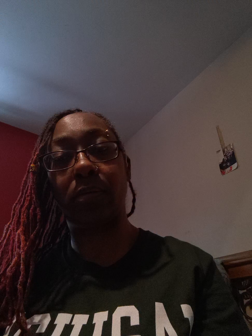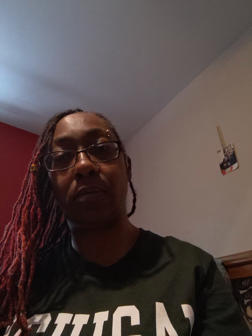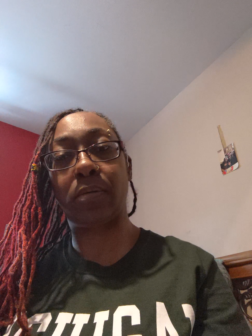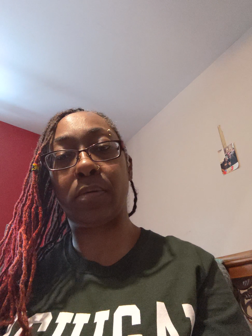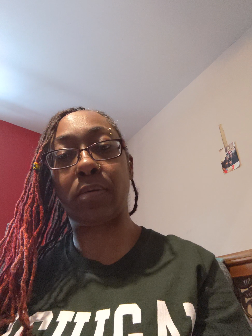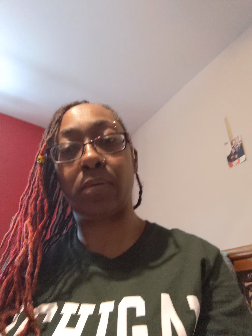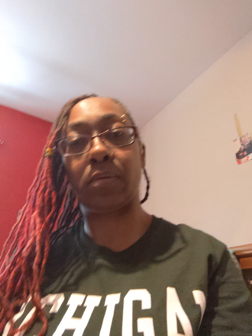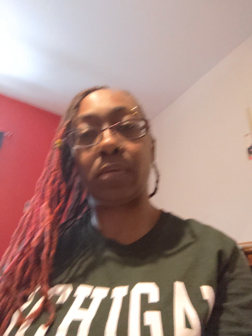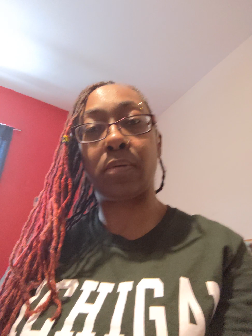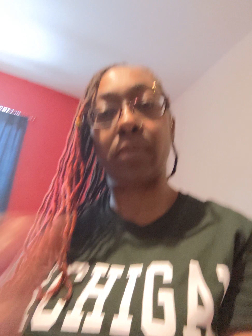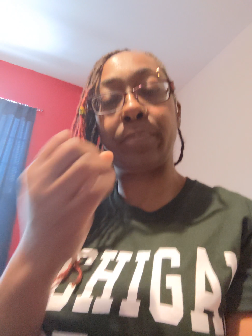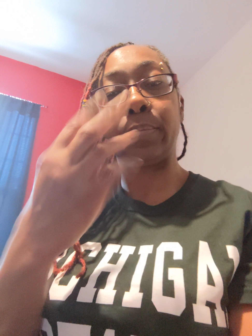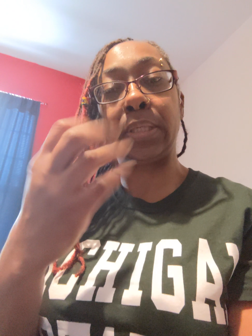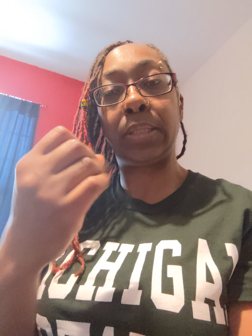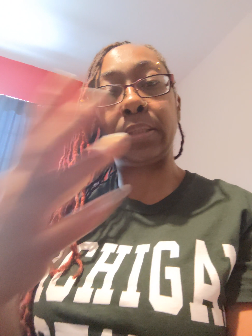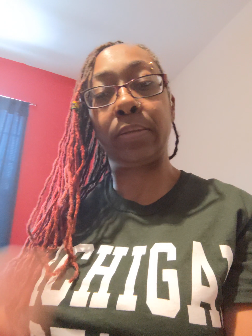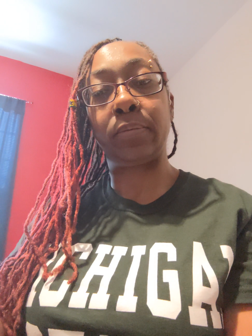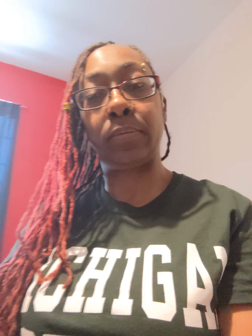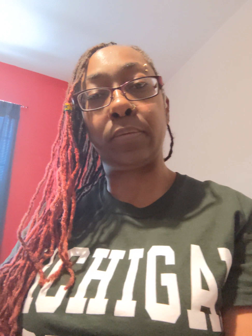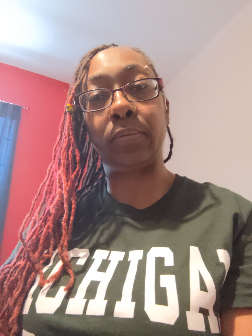many